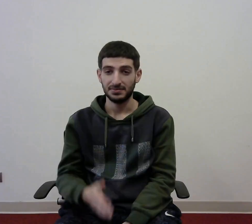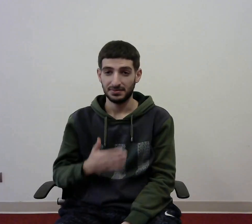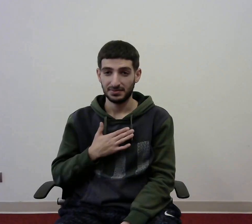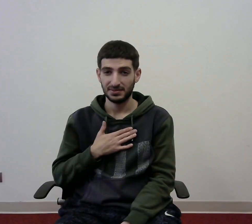mən